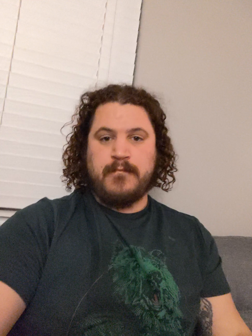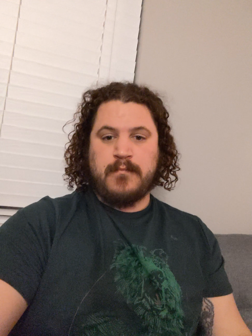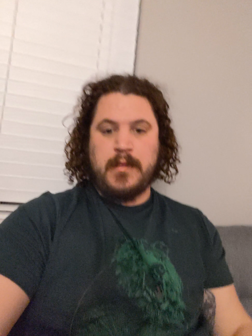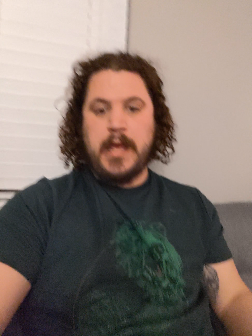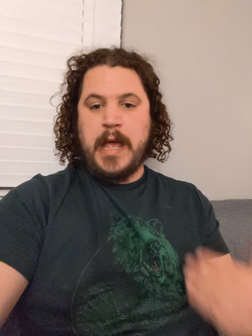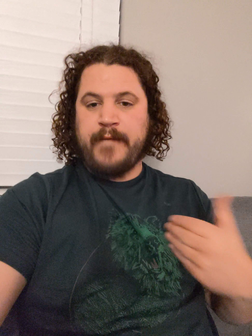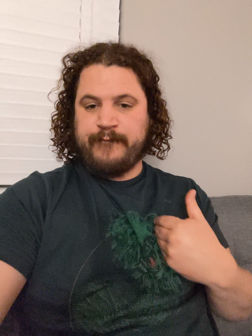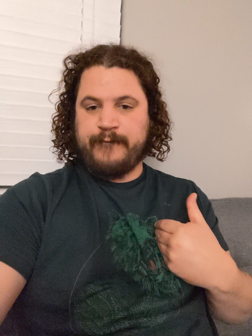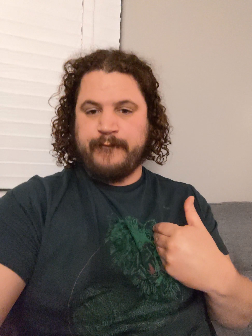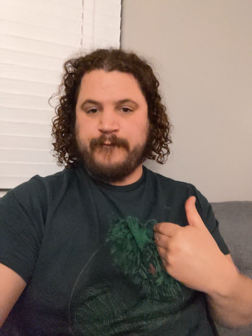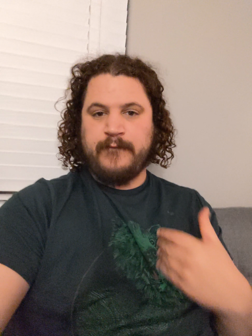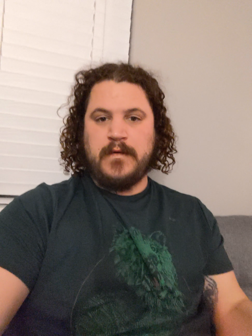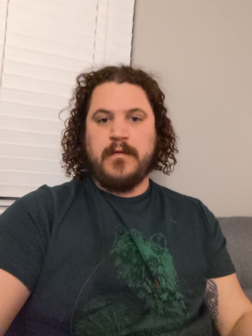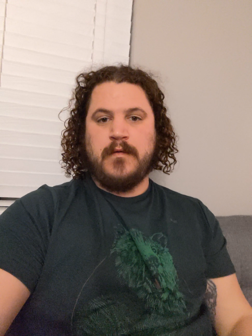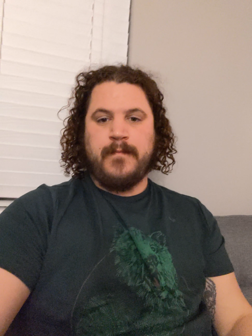have